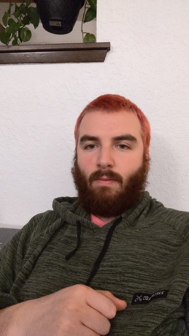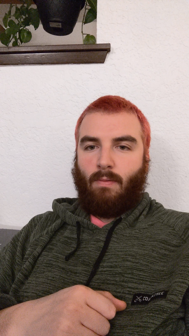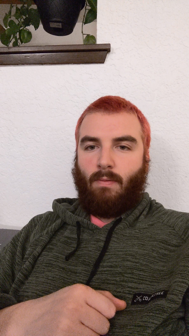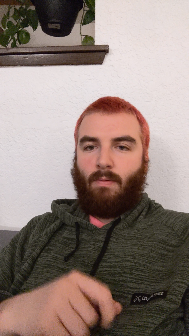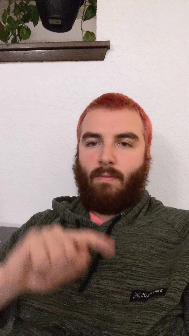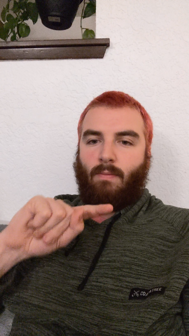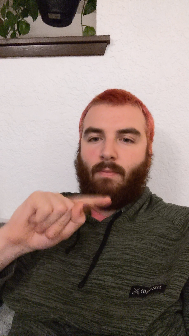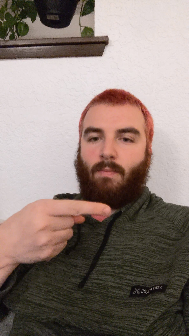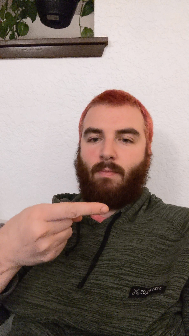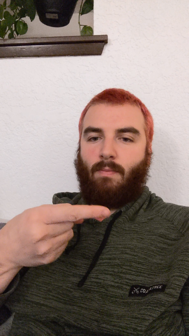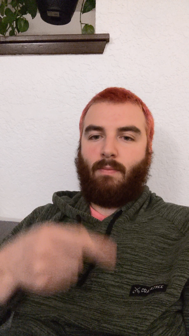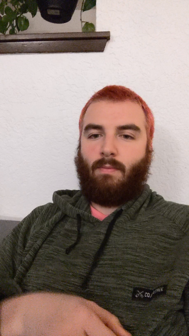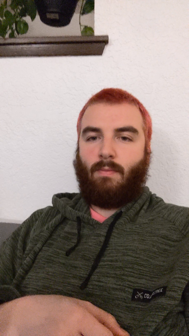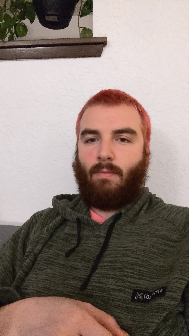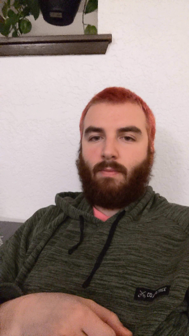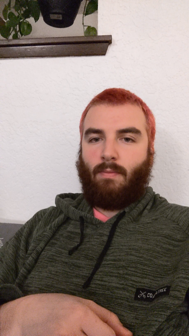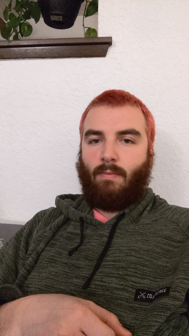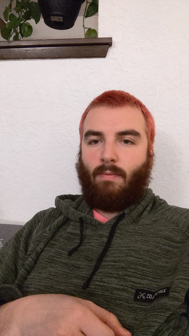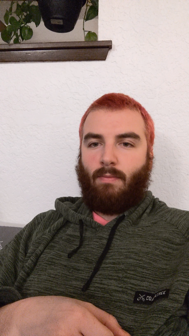hurt